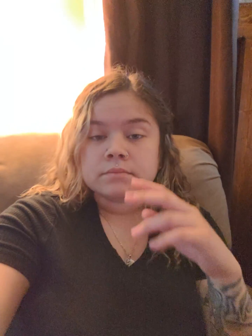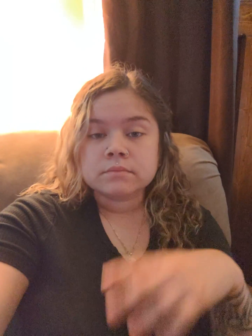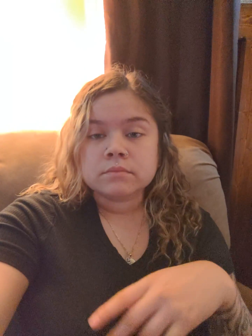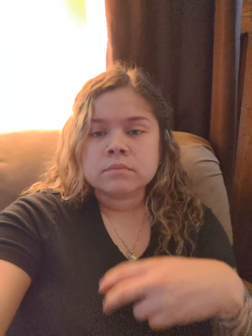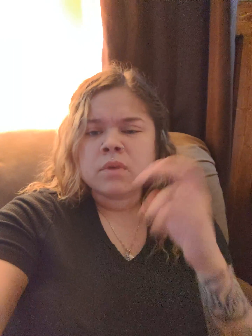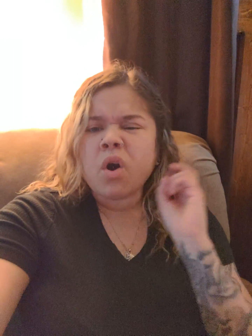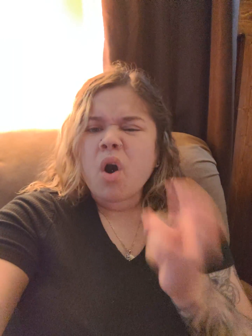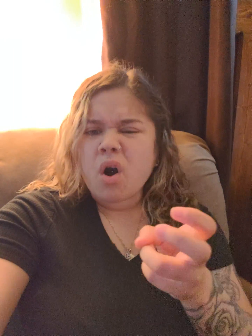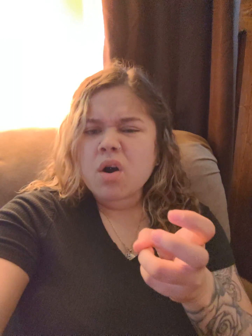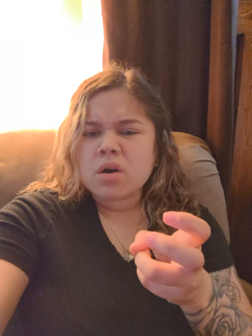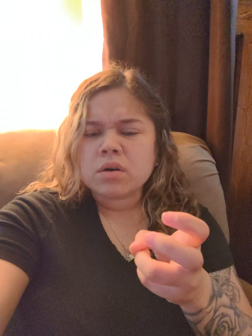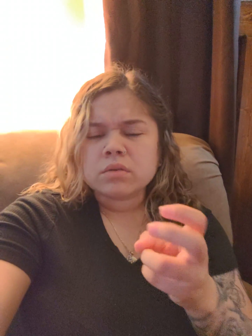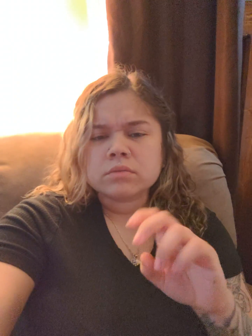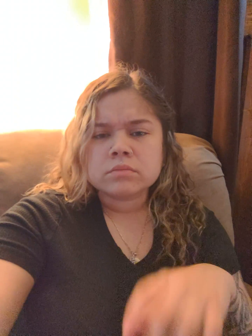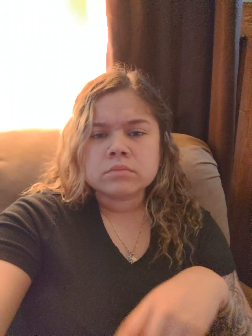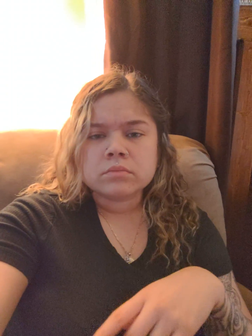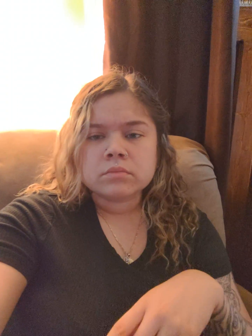hard